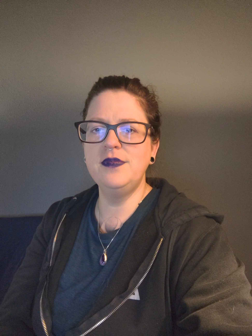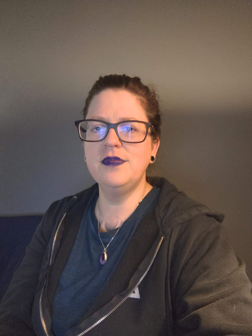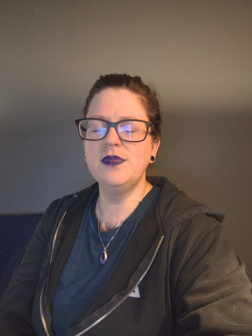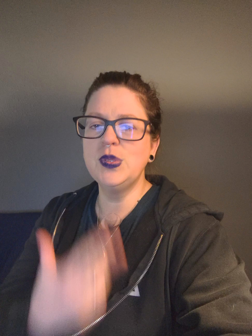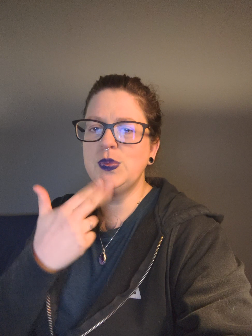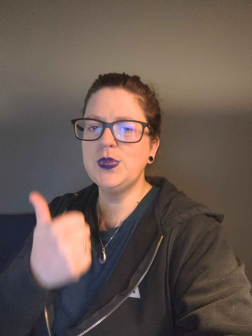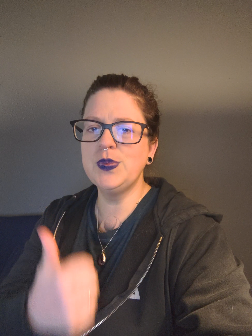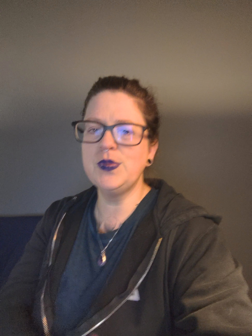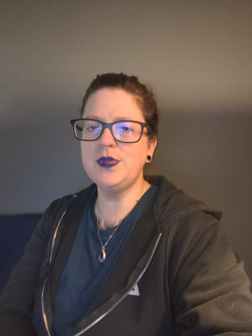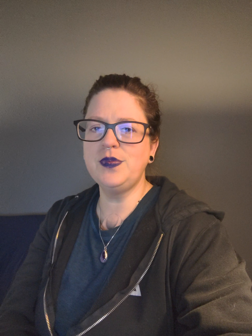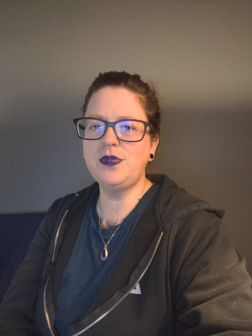cute